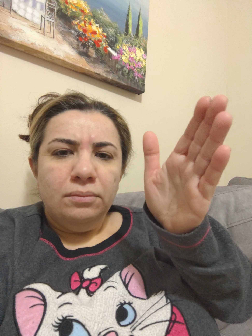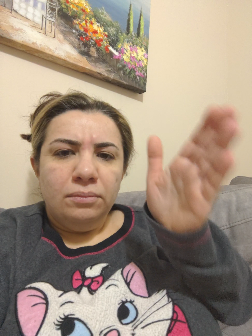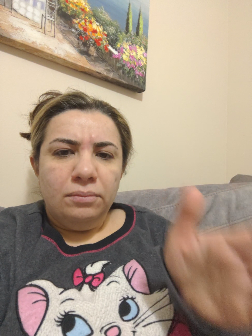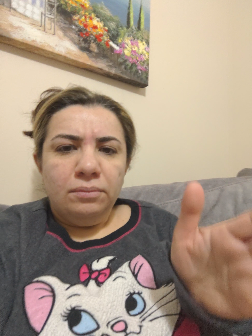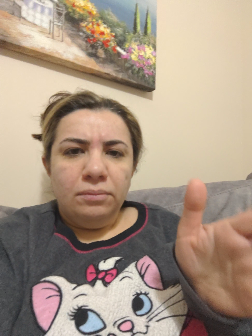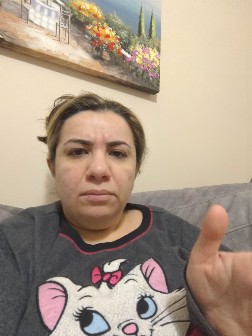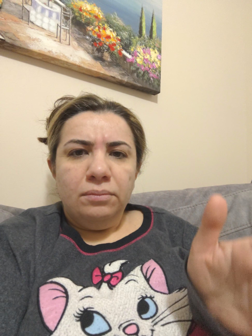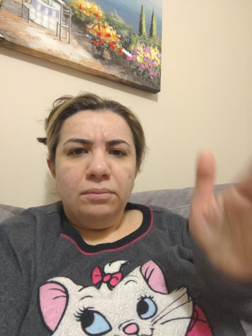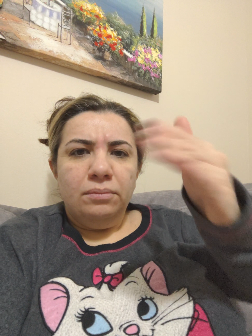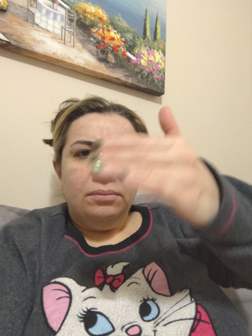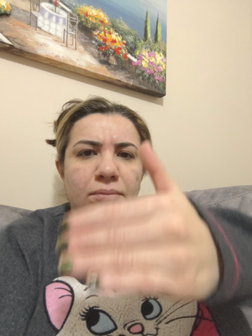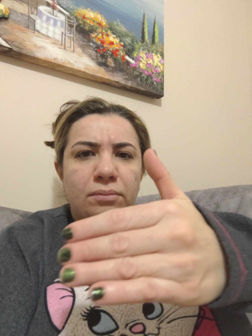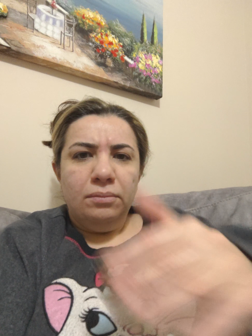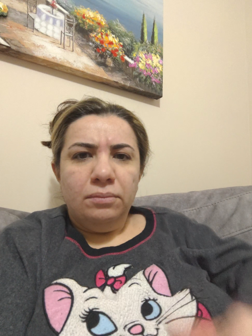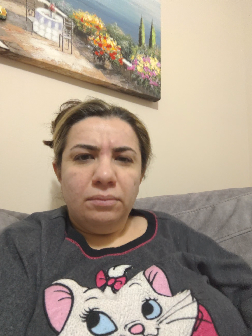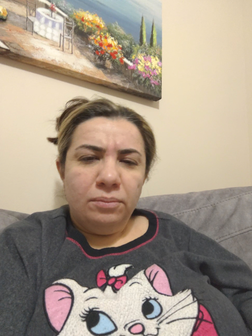room